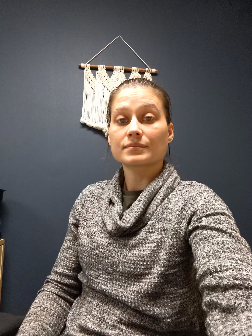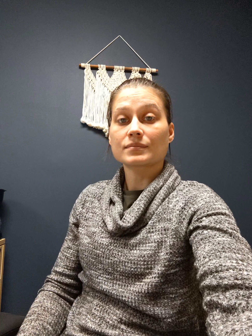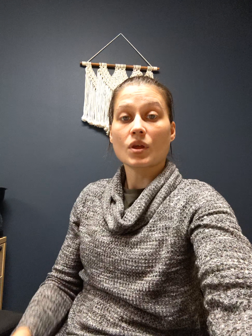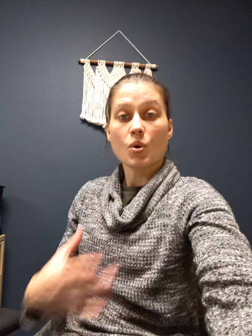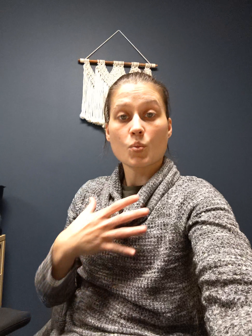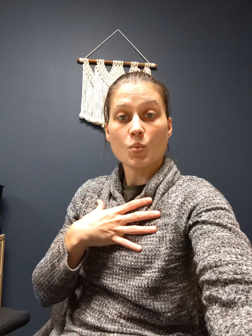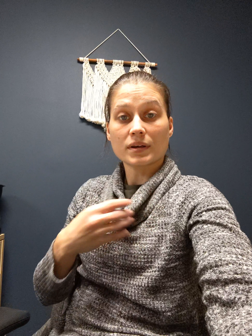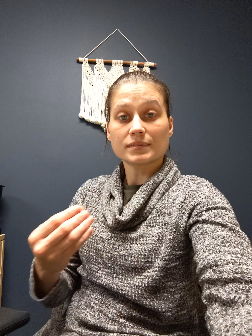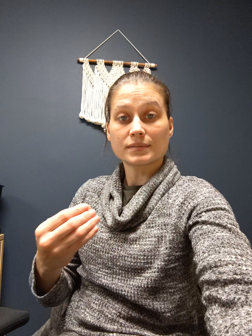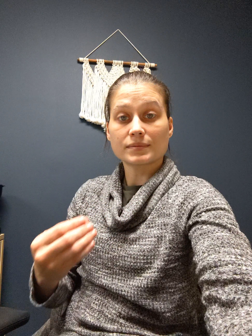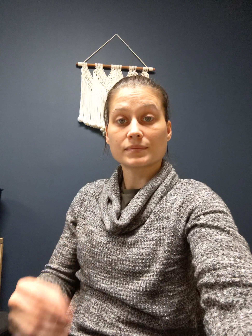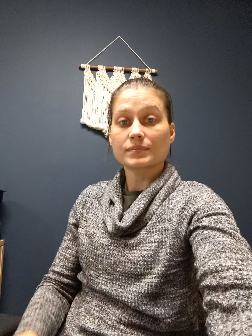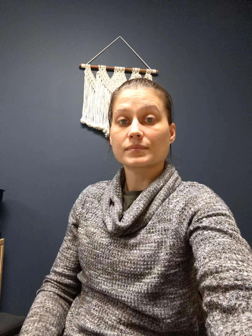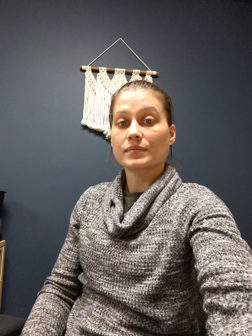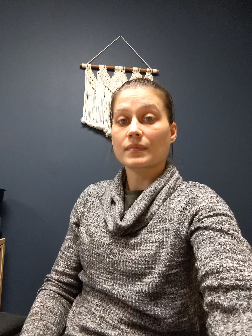white